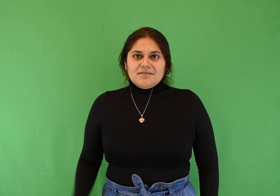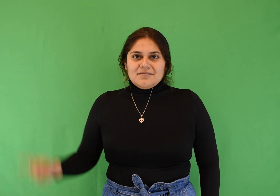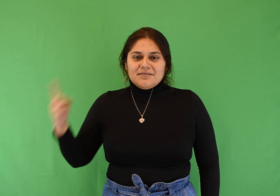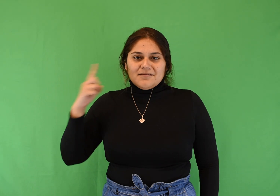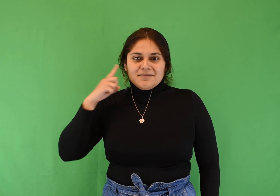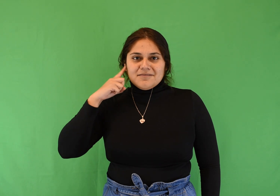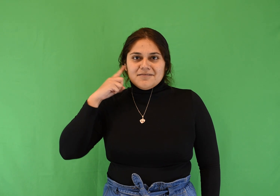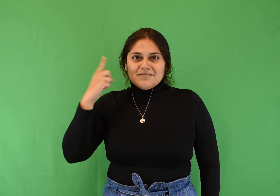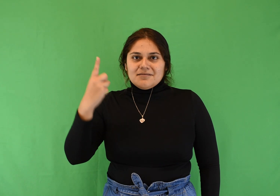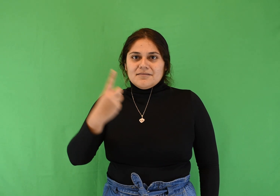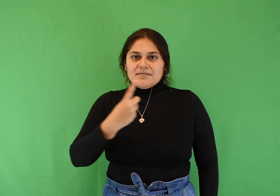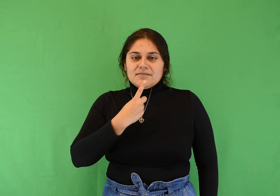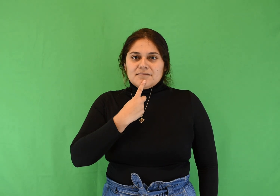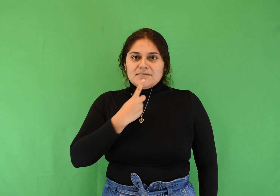sordo